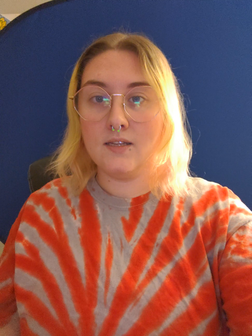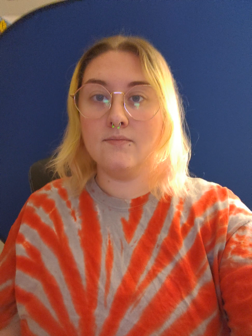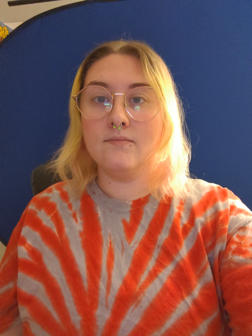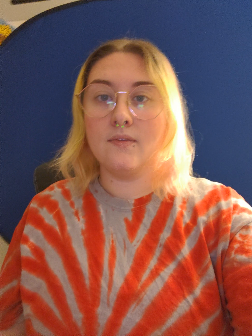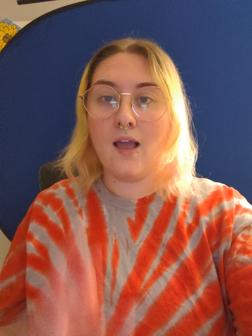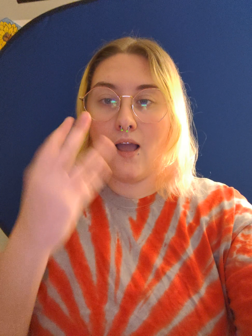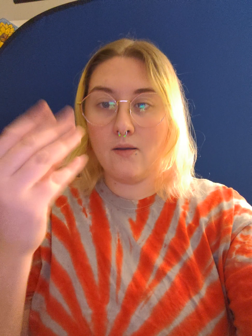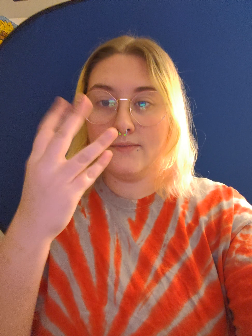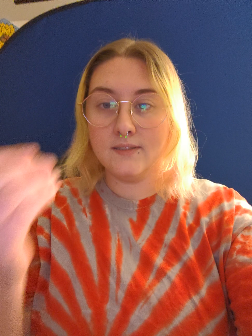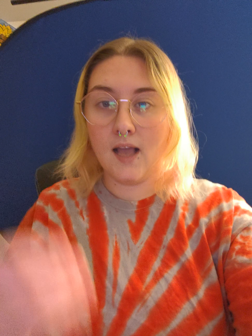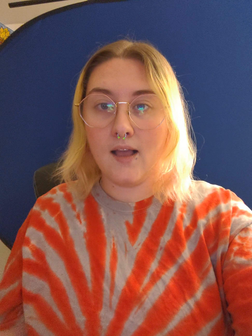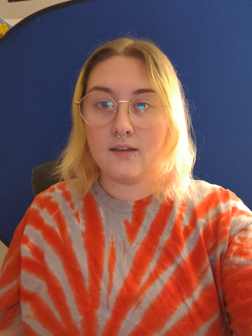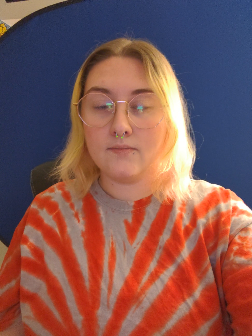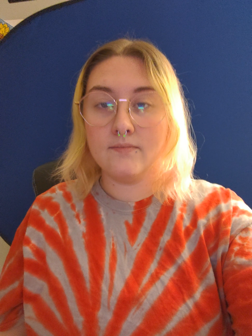outside